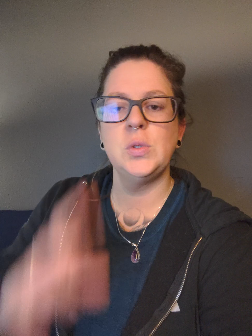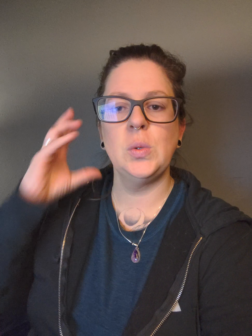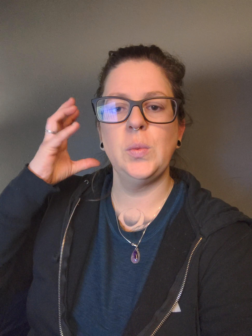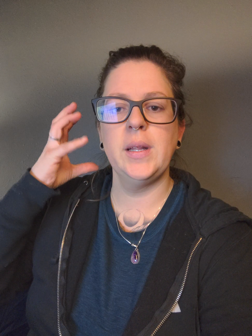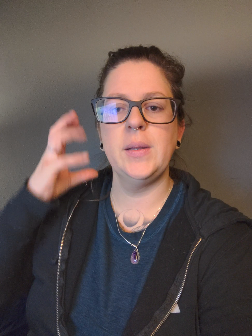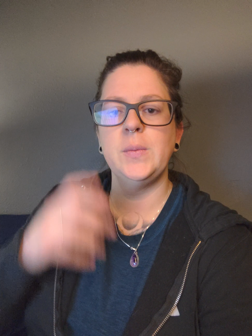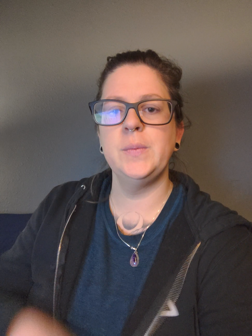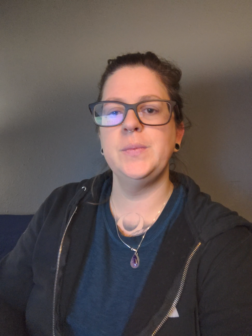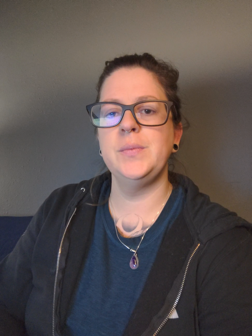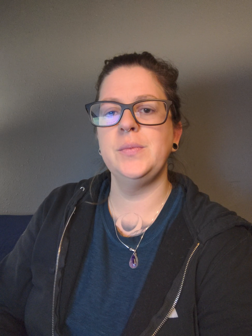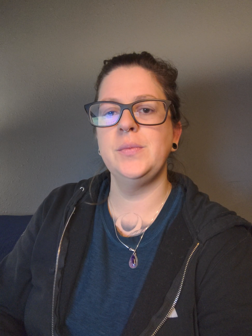radio